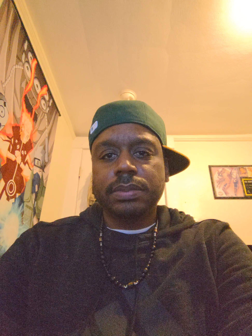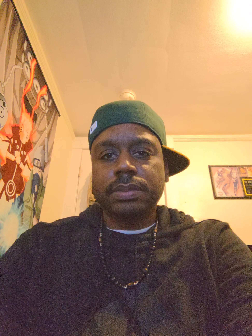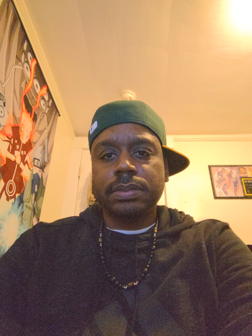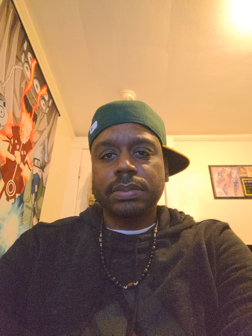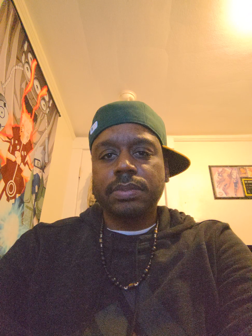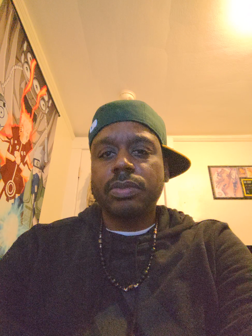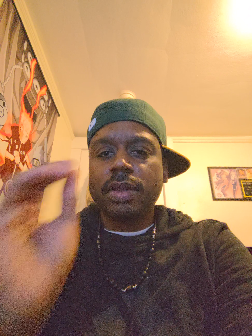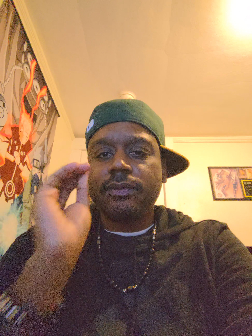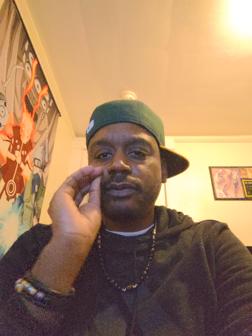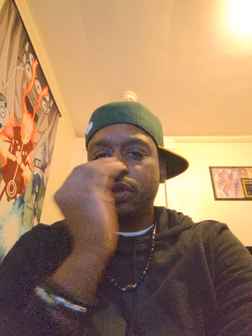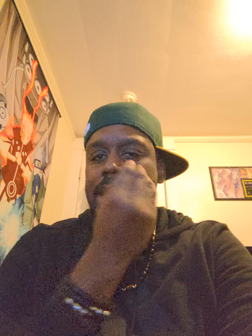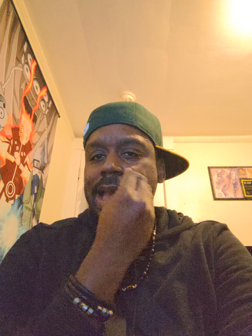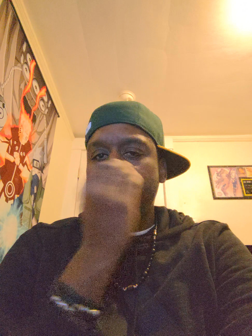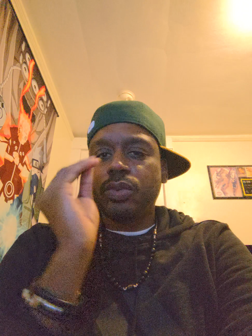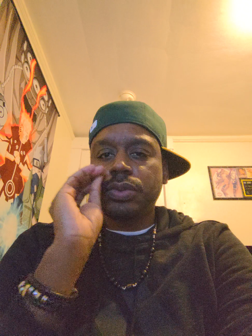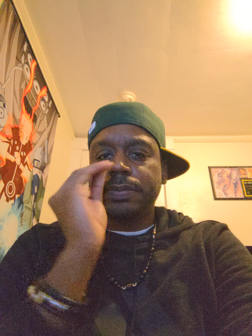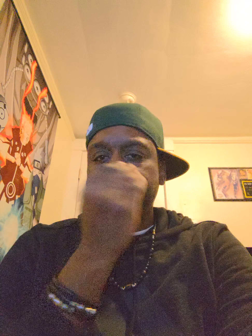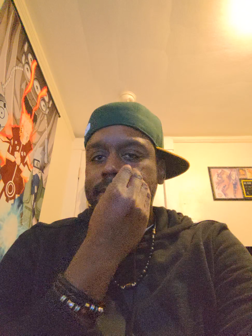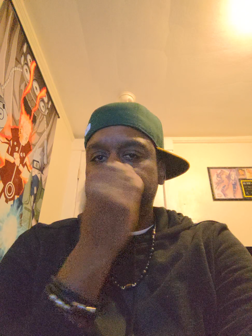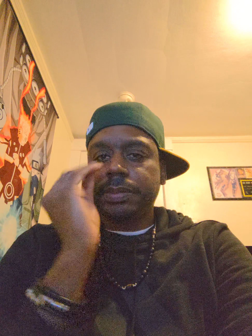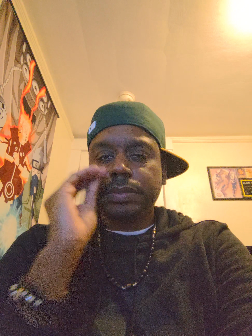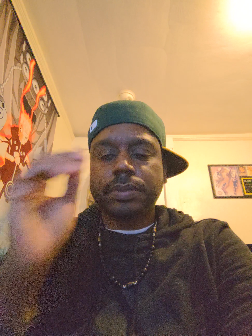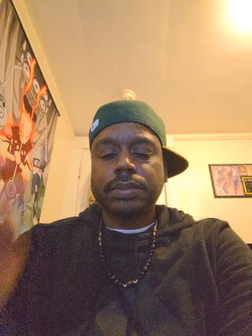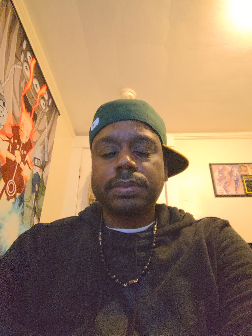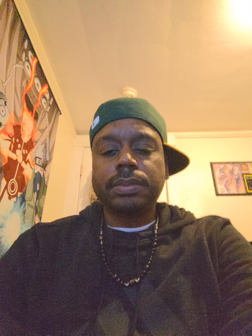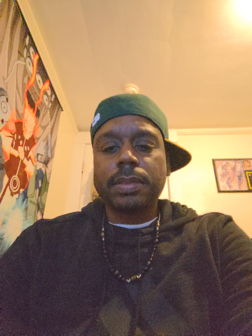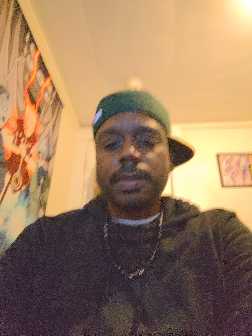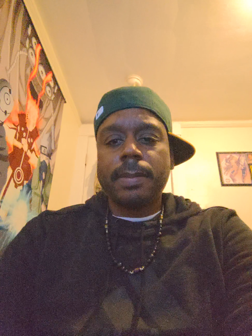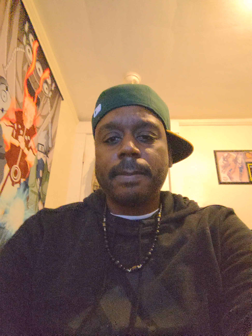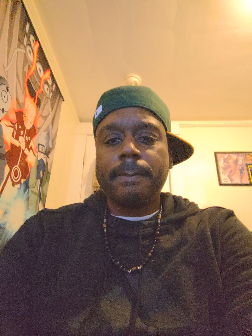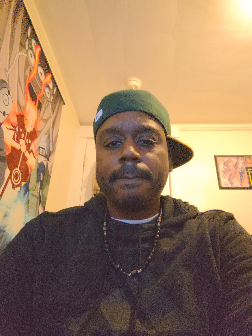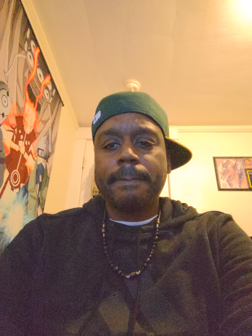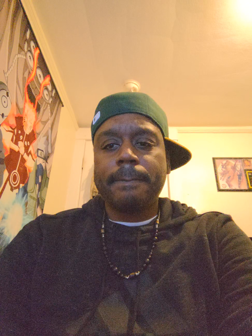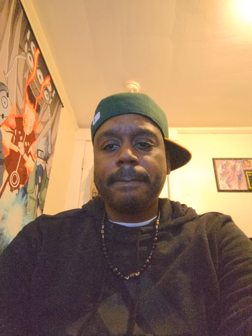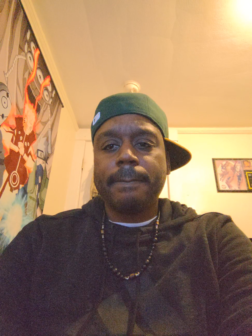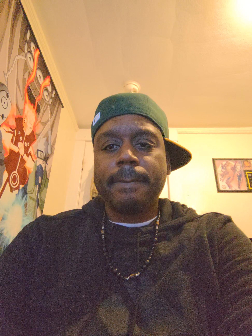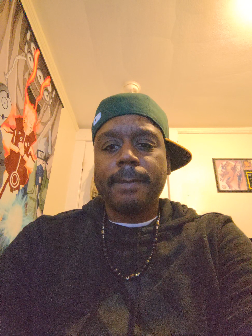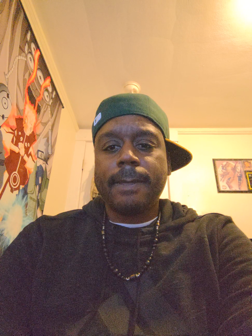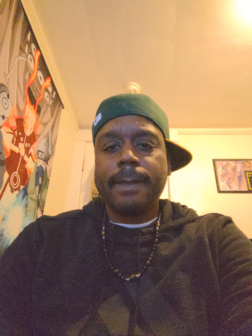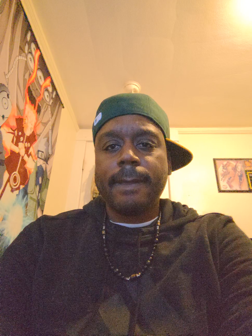flower